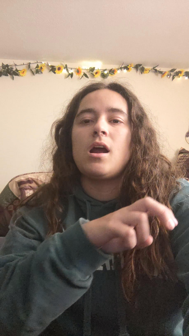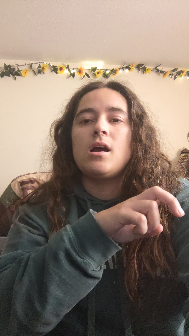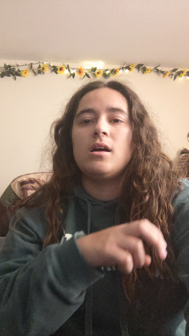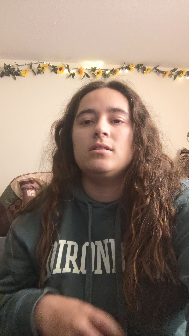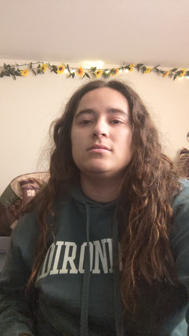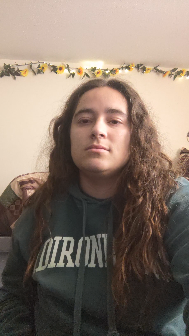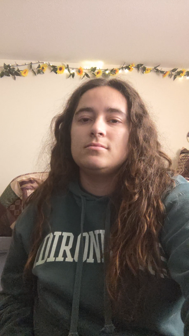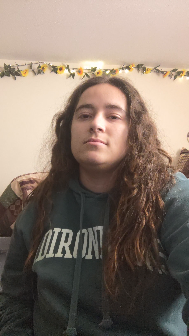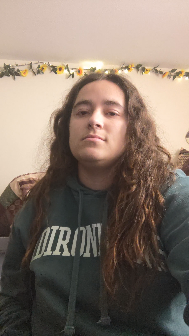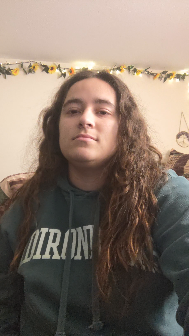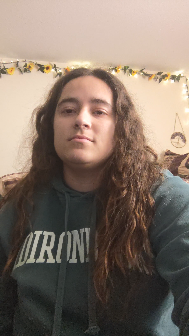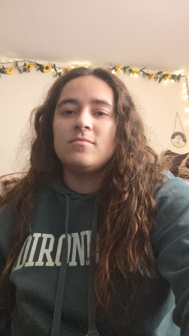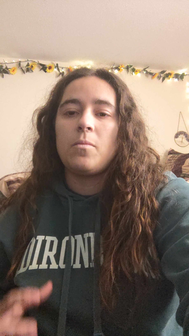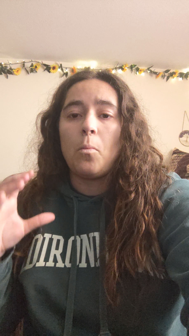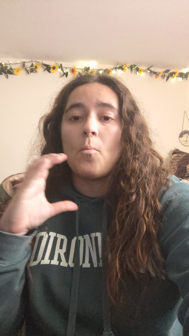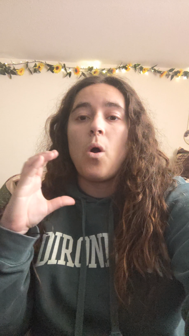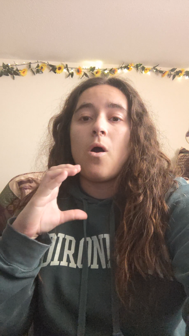ball